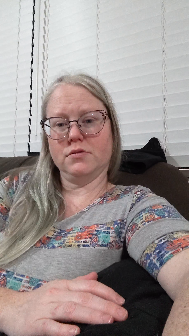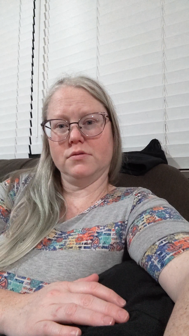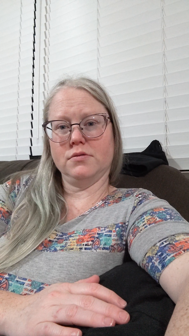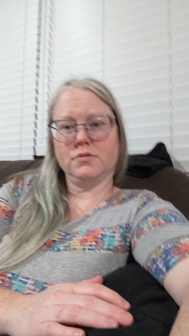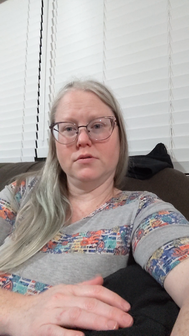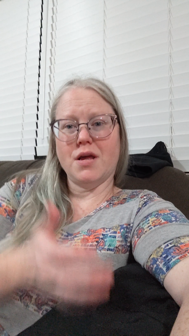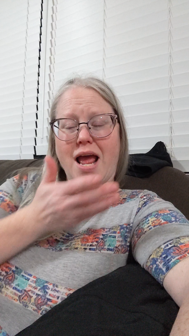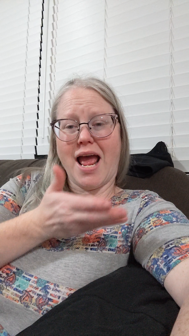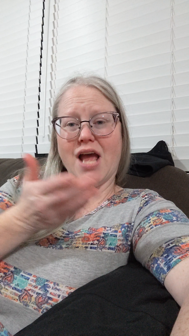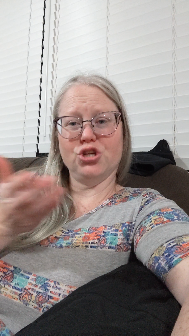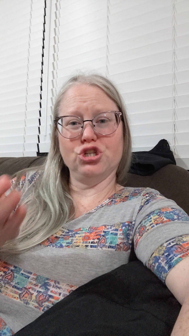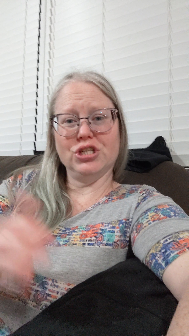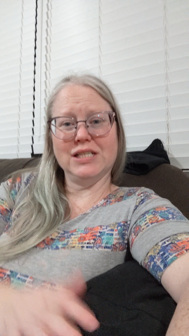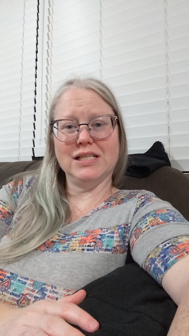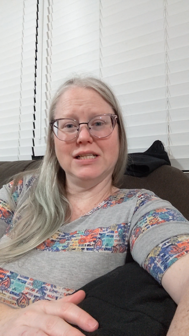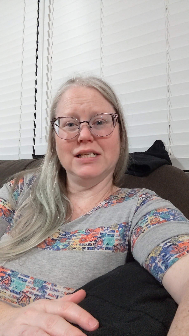carry